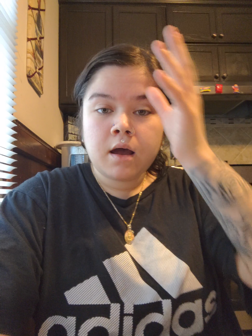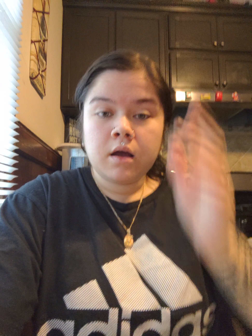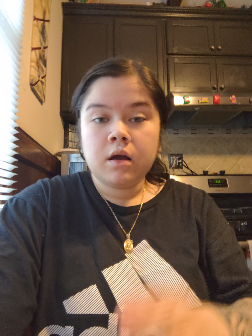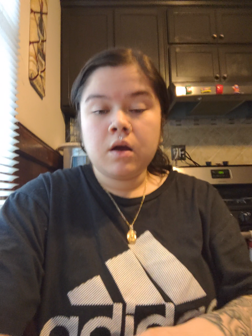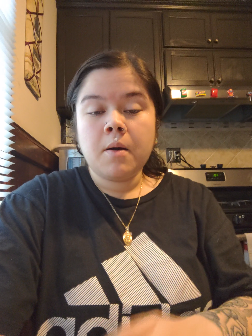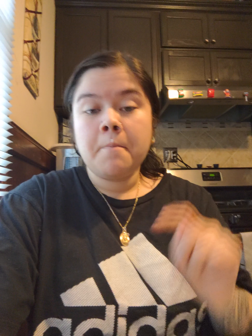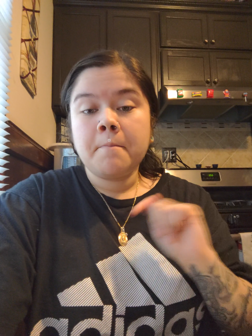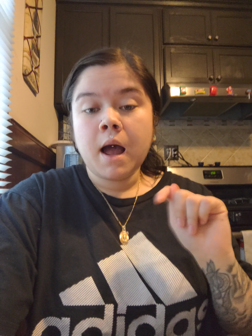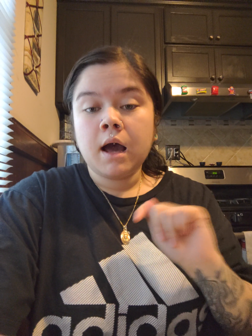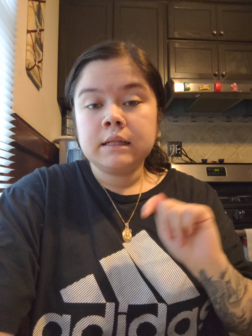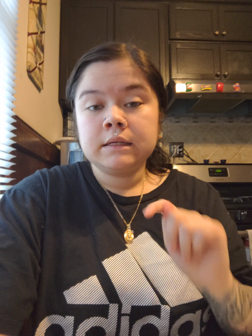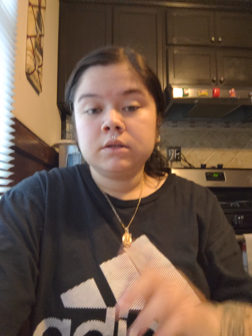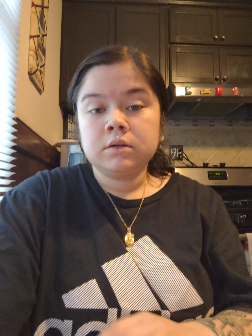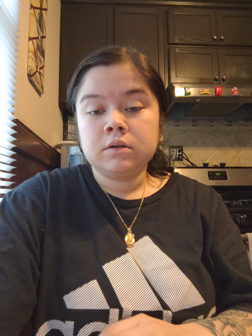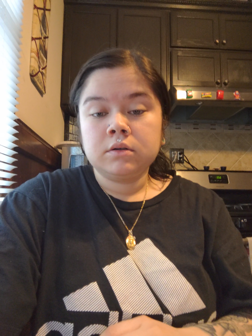potty